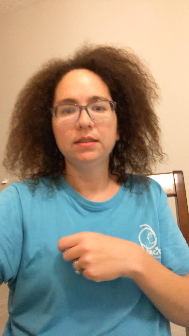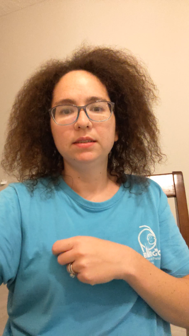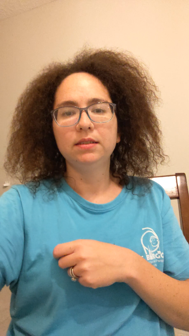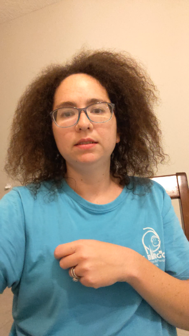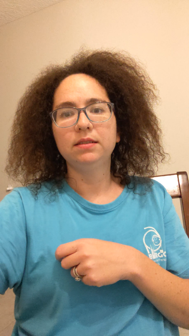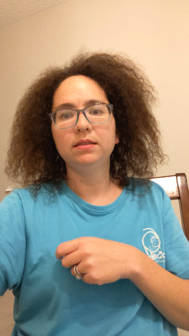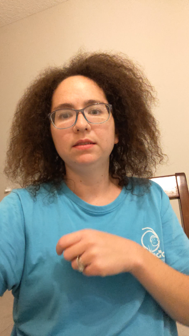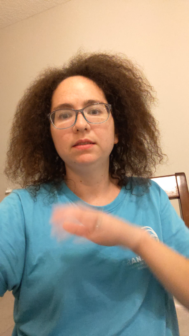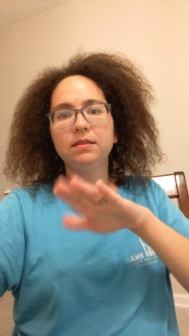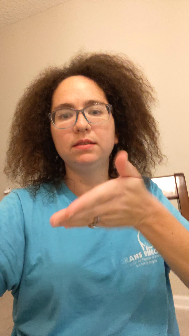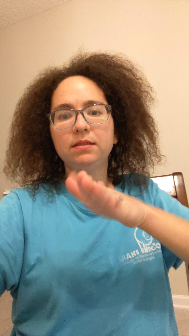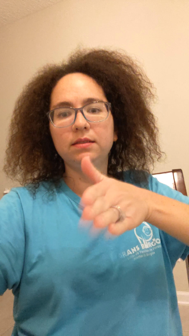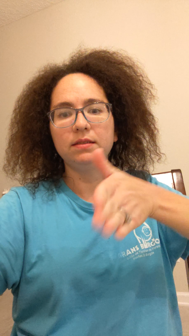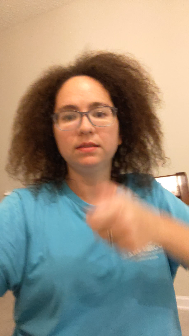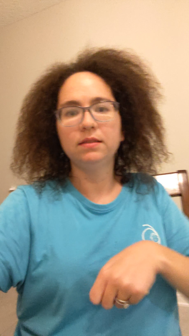cook